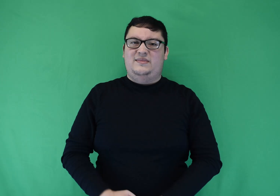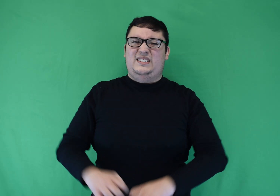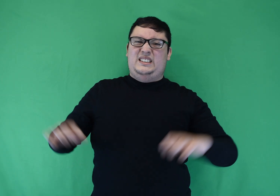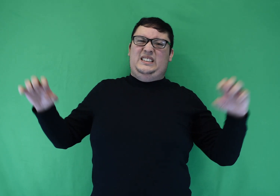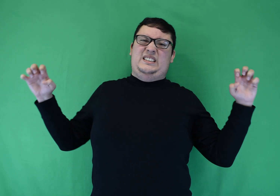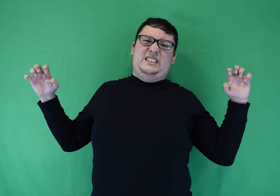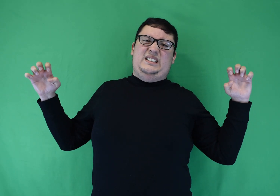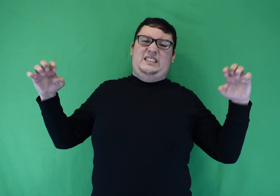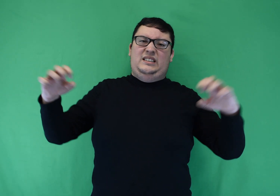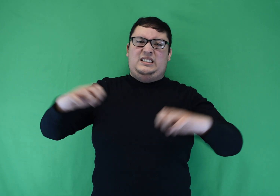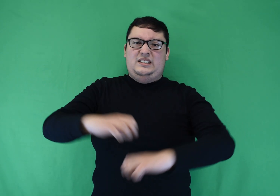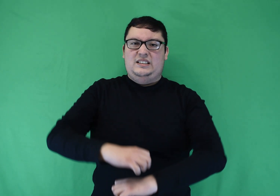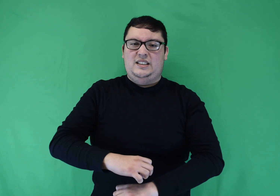epilepsia